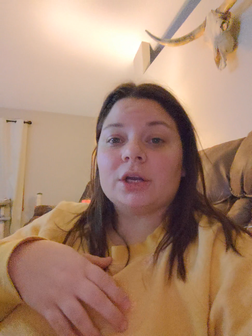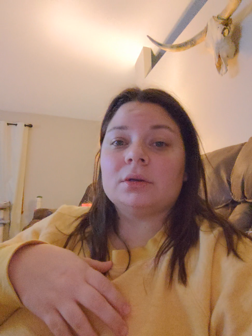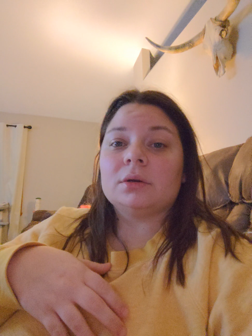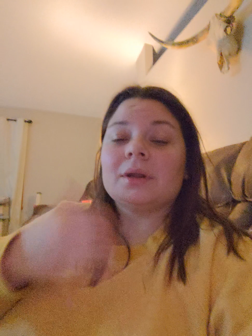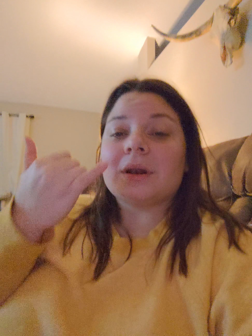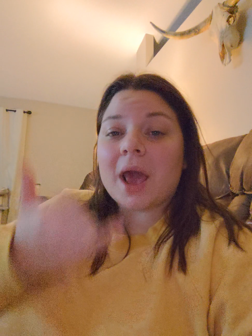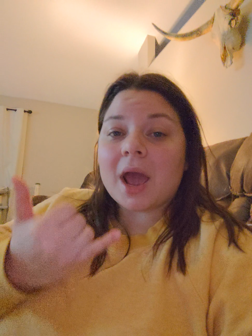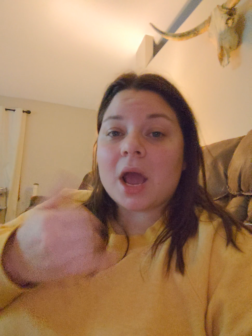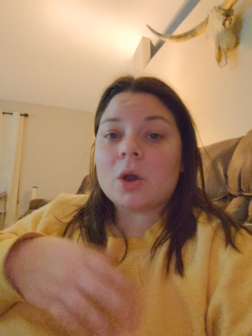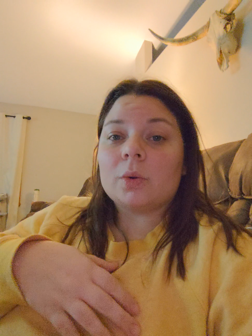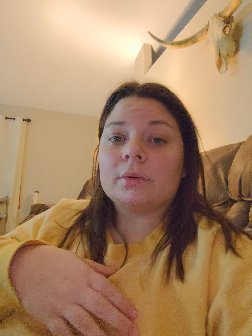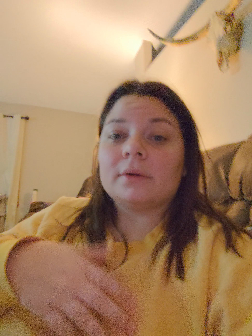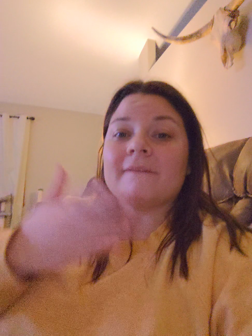now